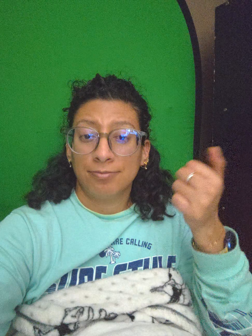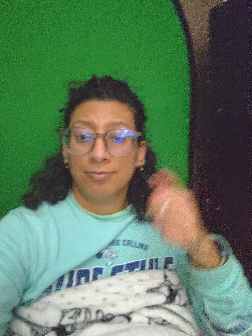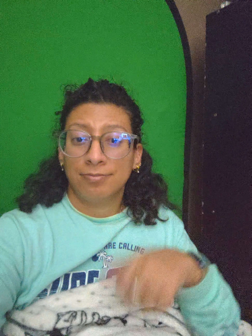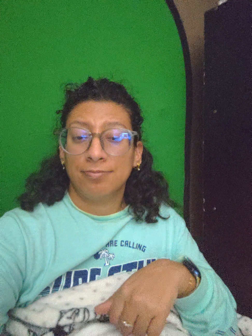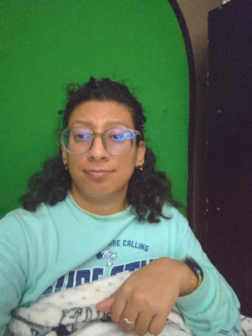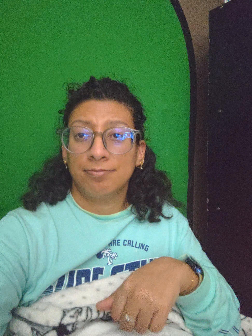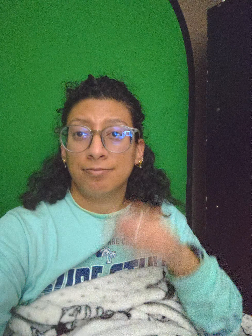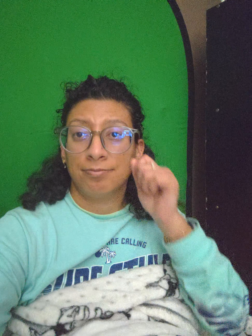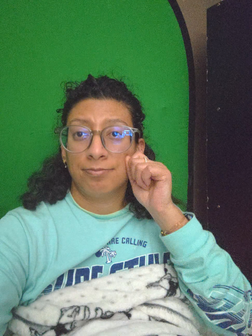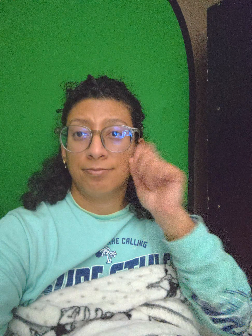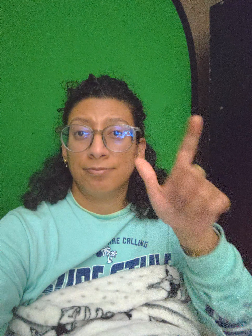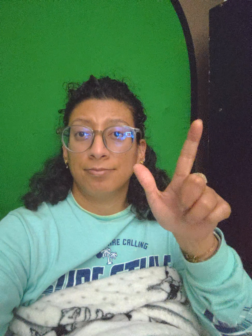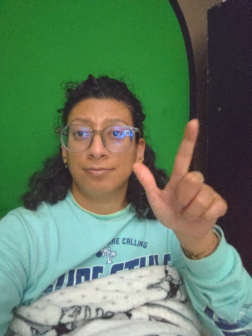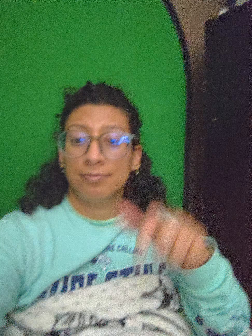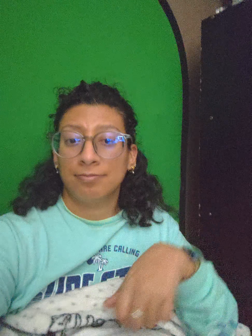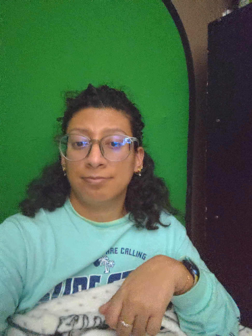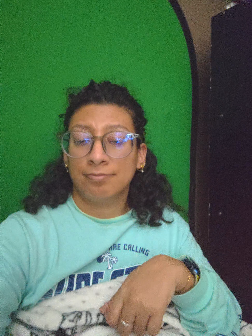wake